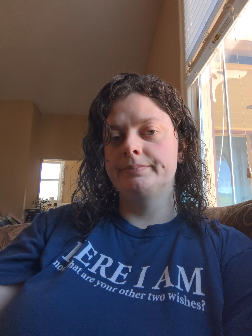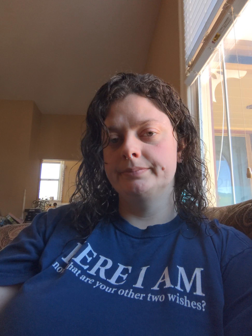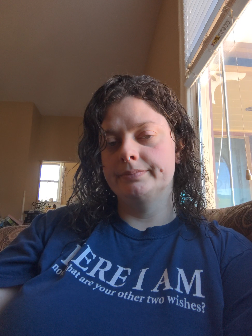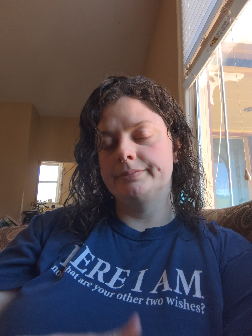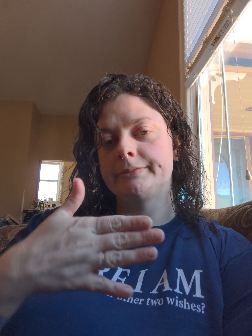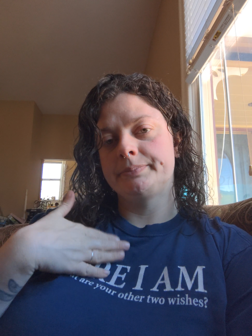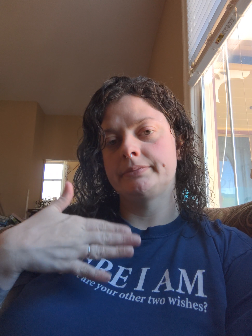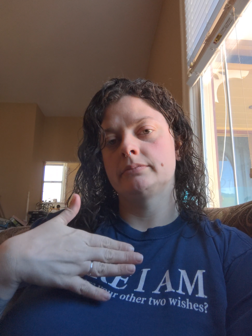happy